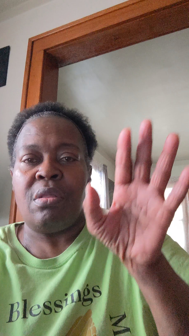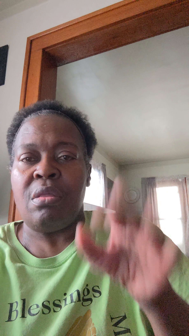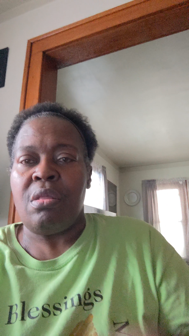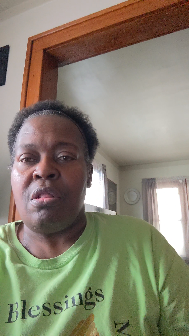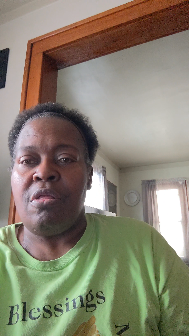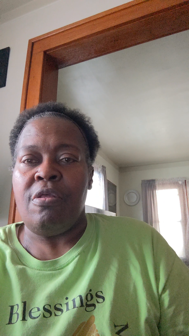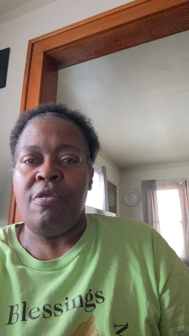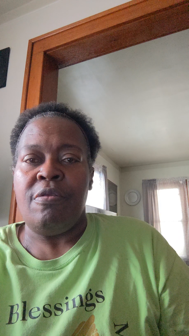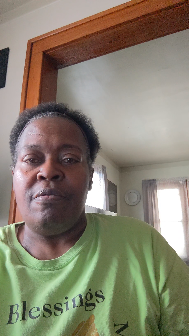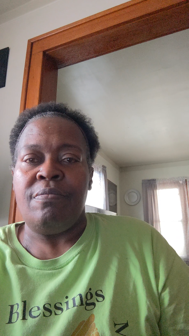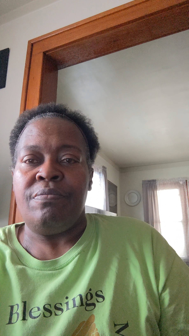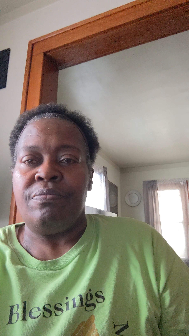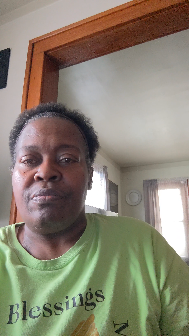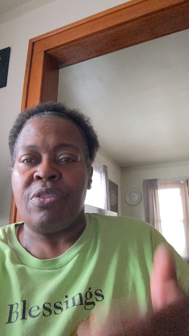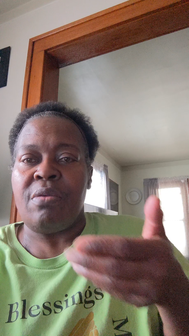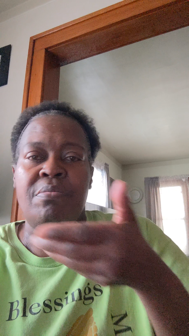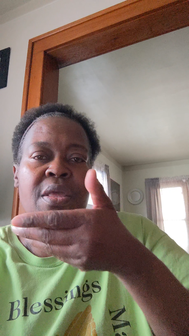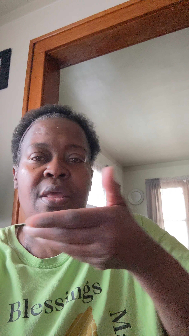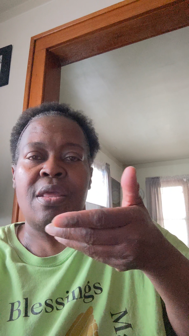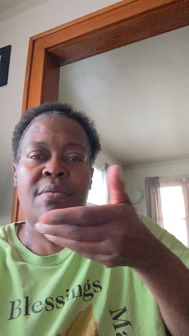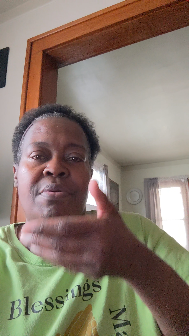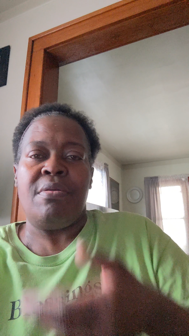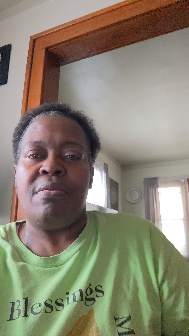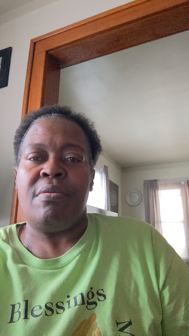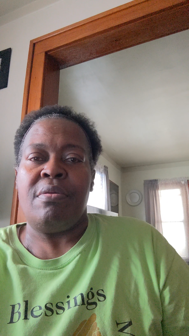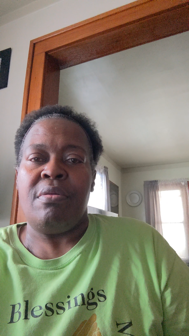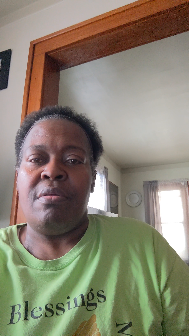baby